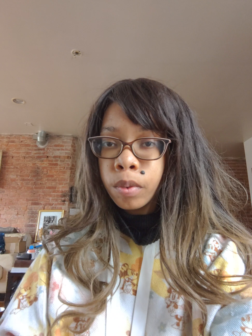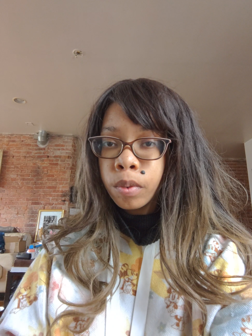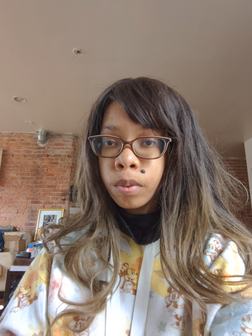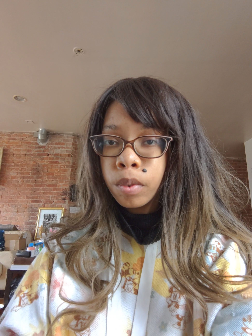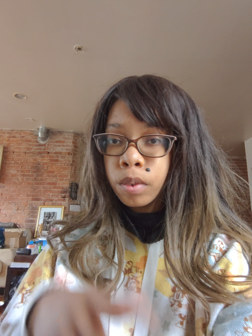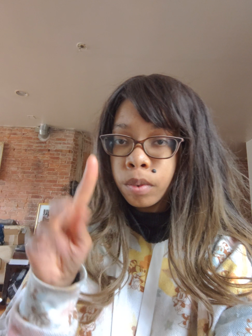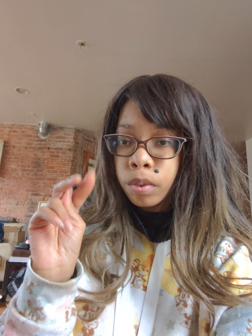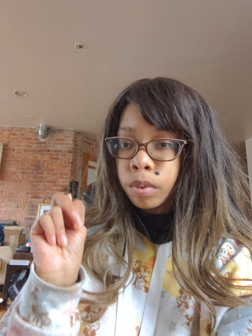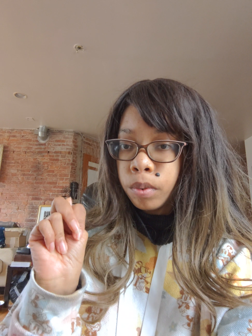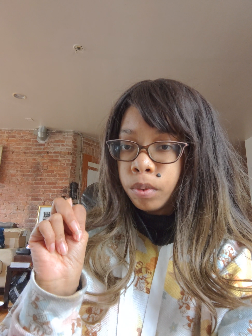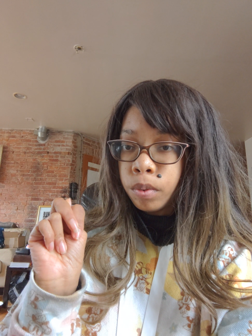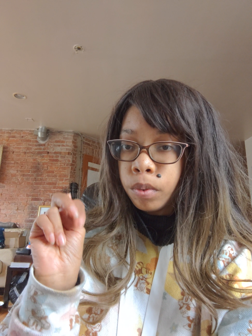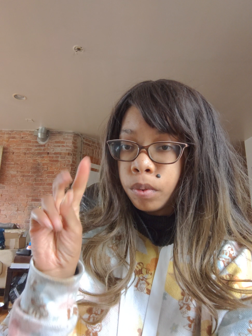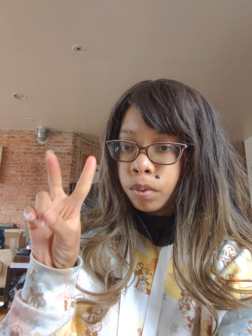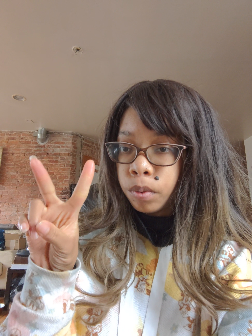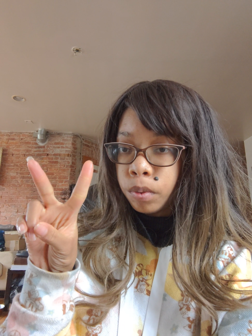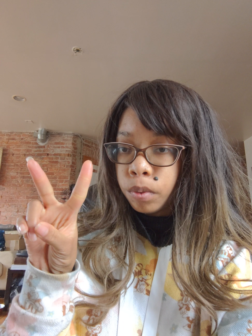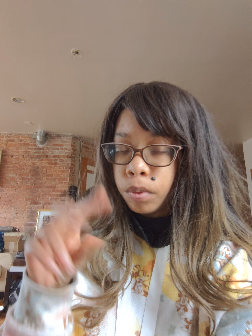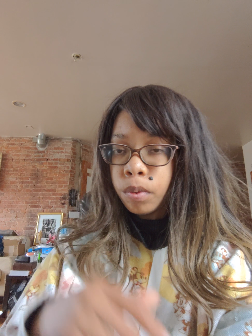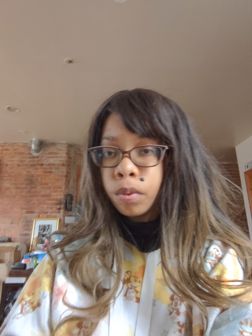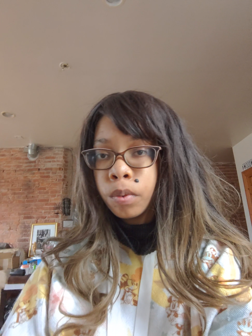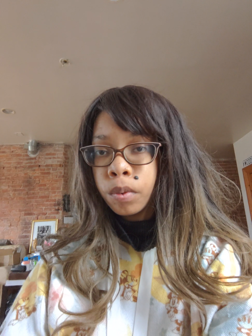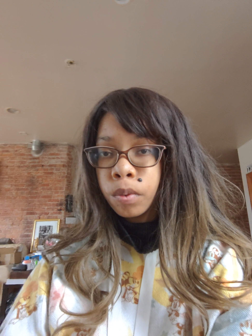TV